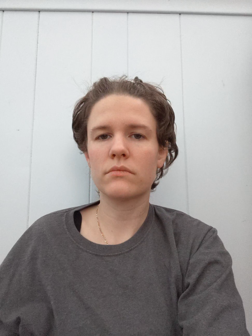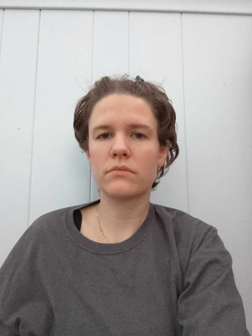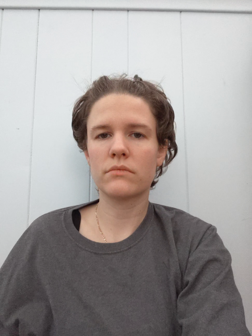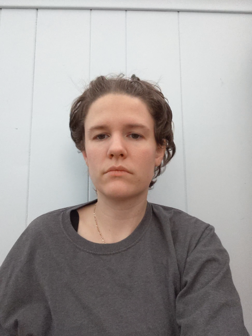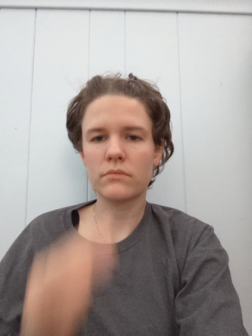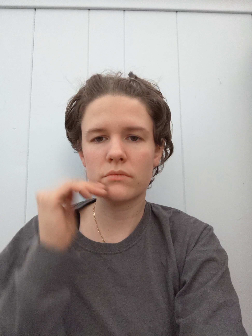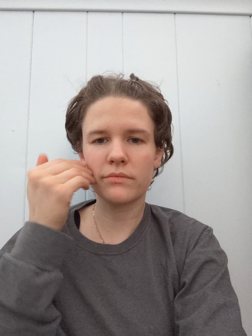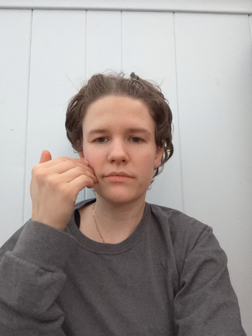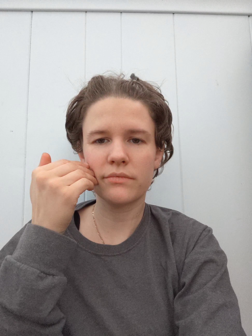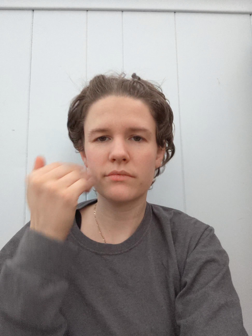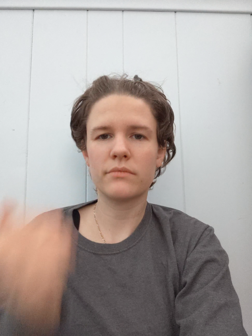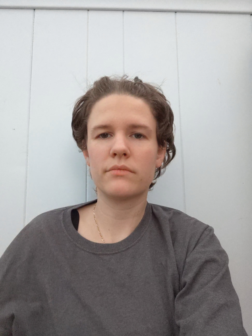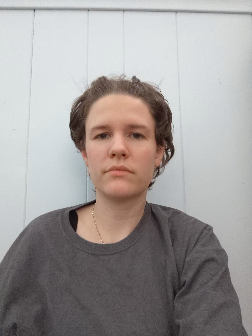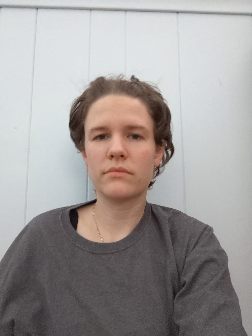smile